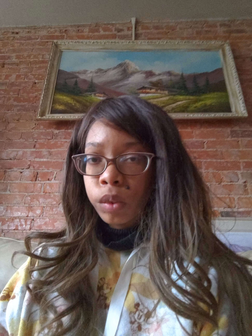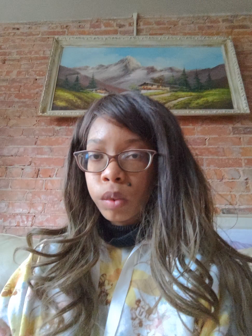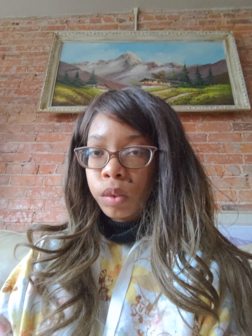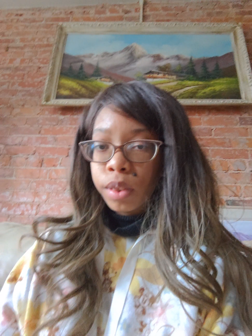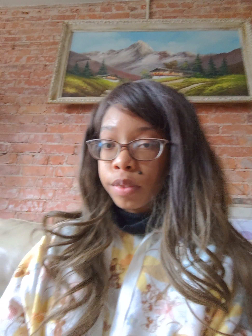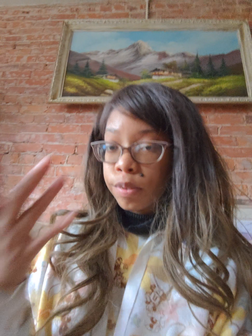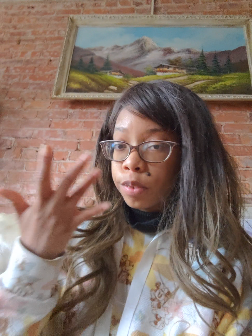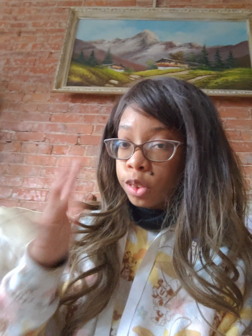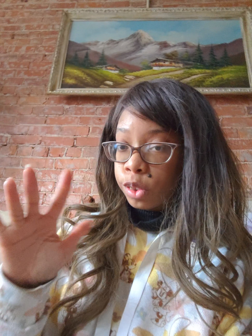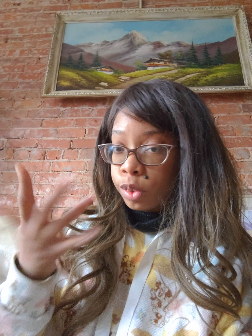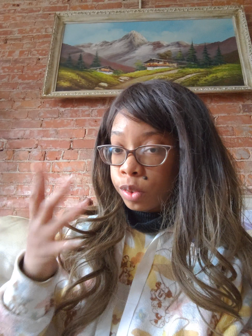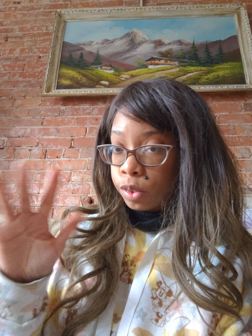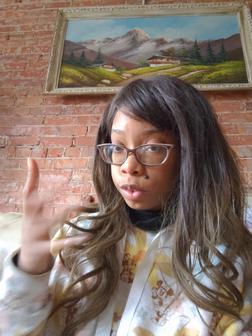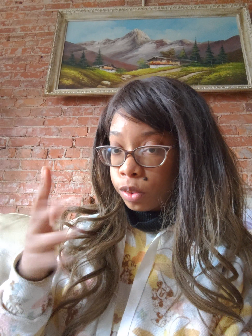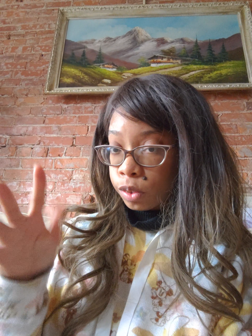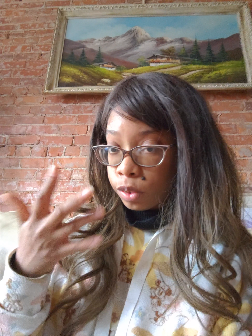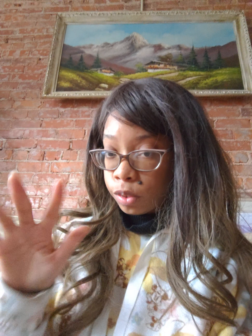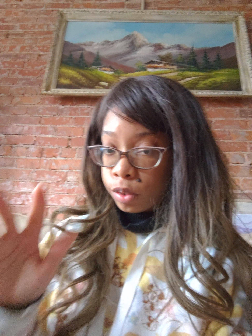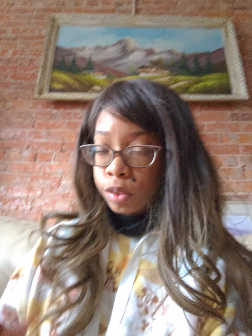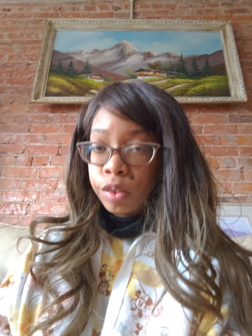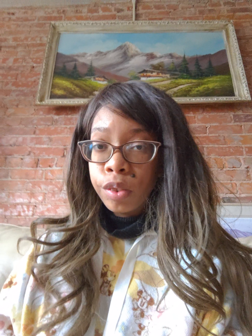finish